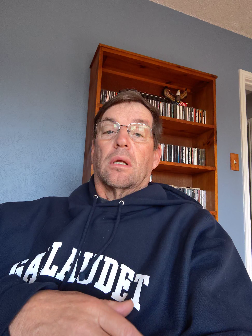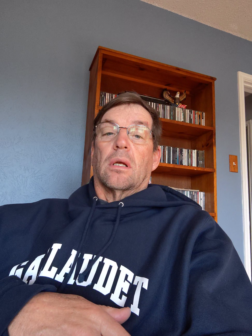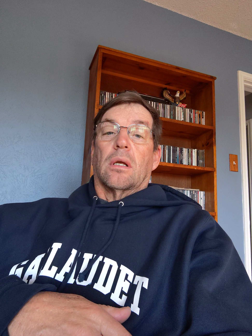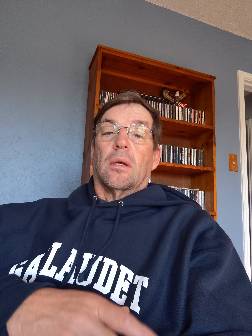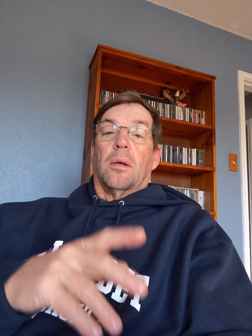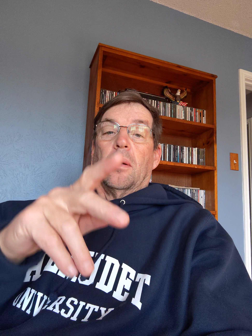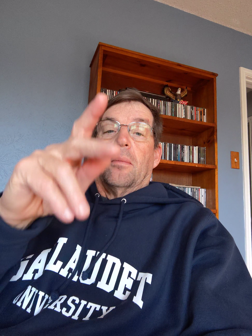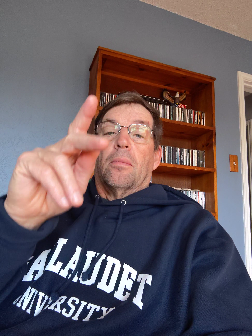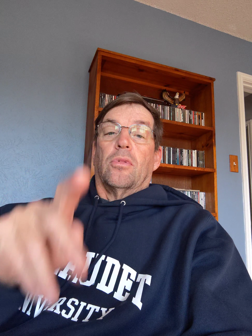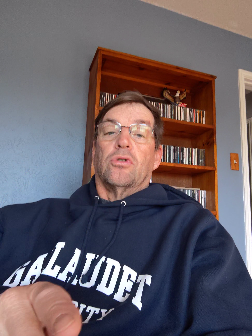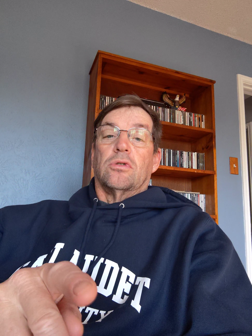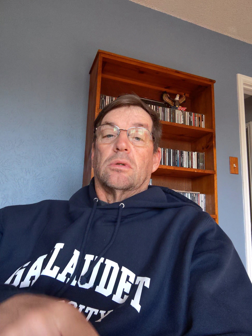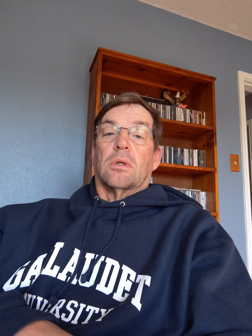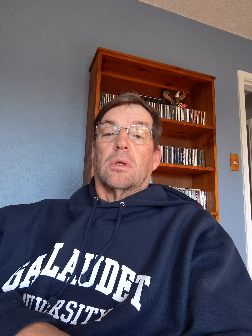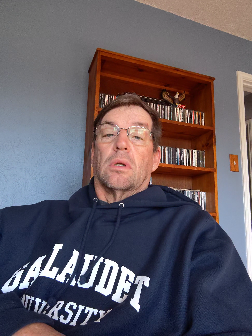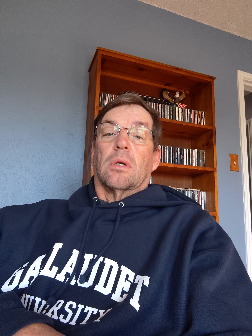person